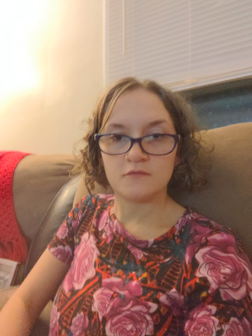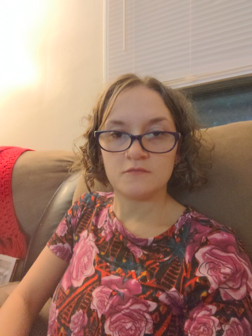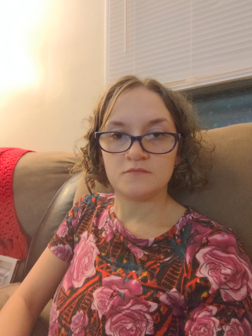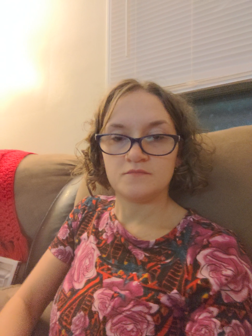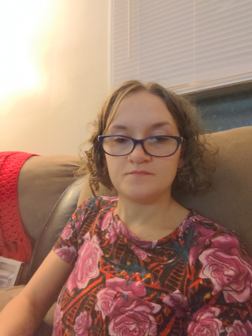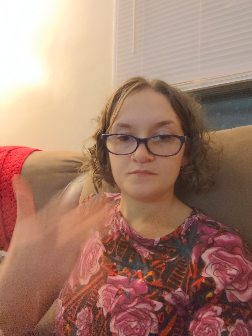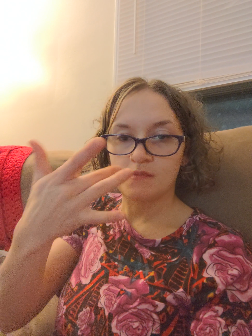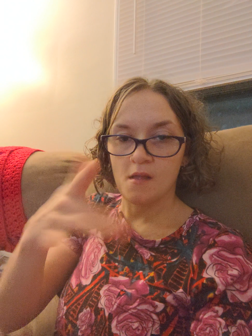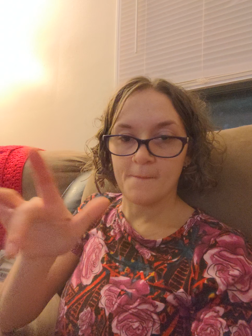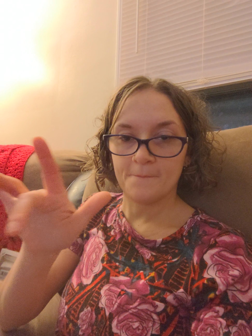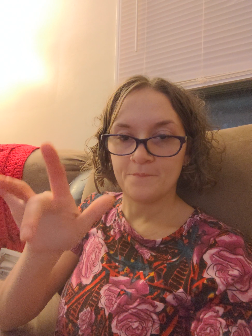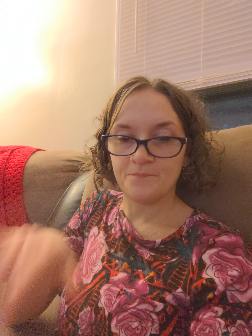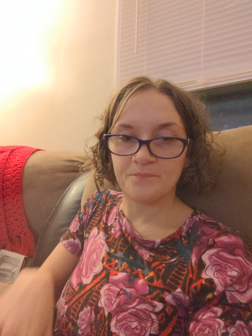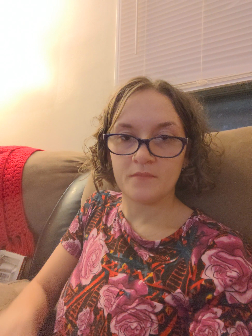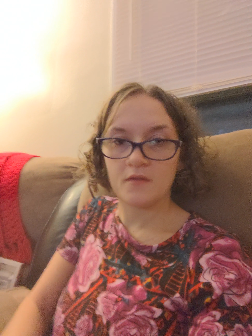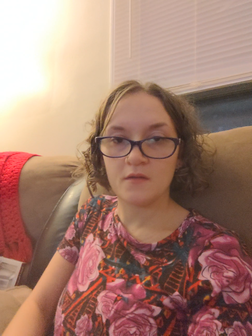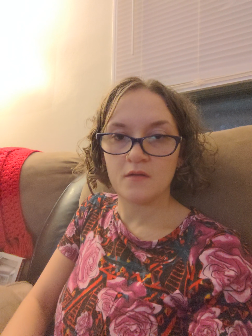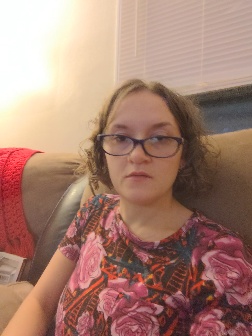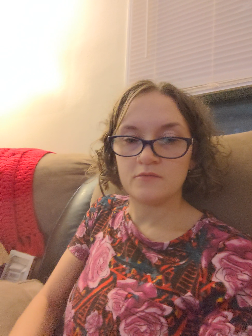empty